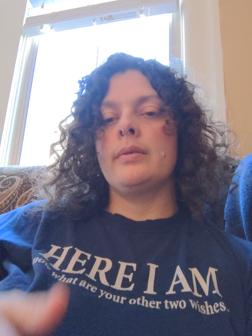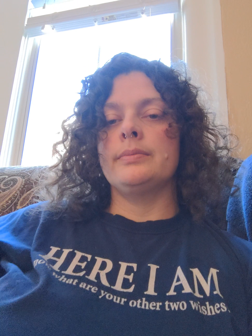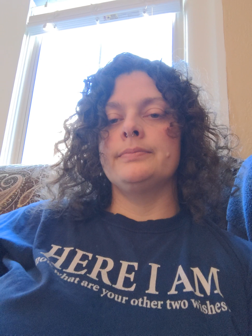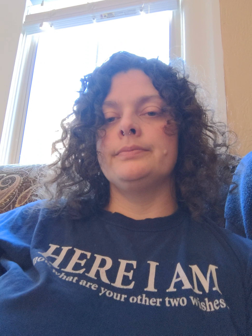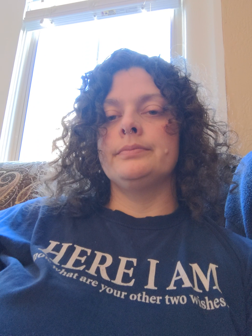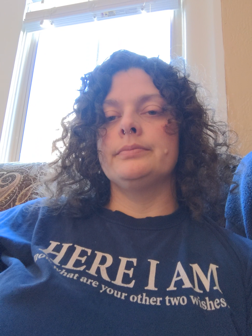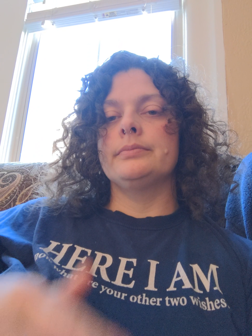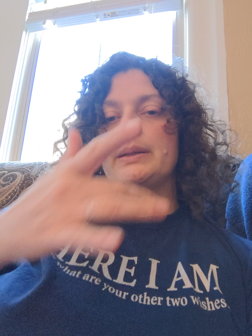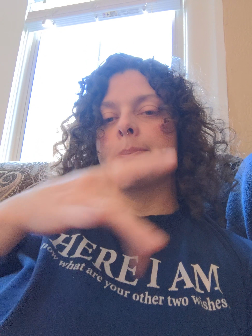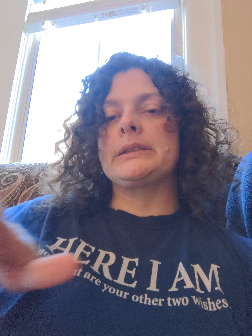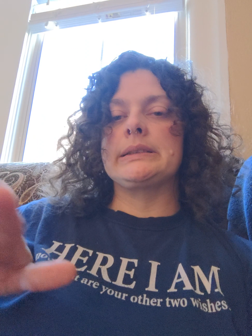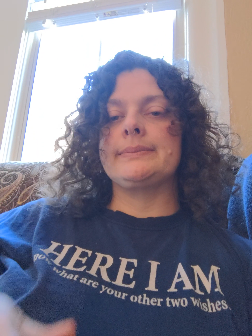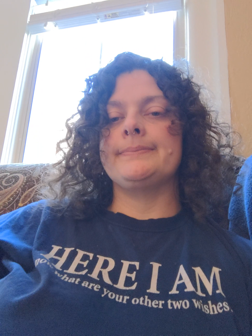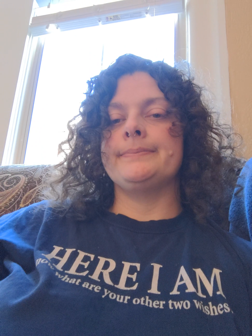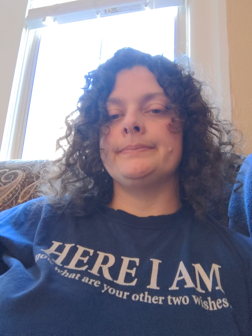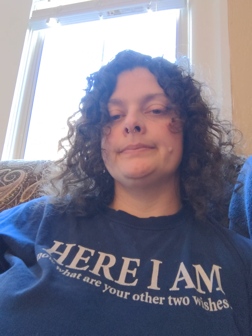empty